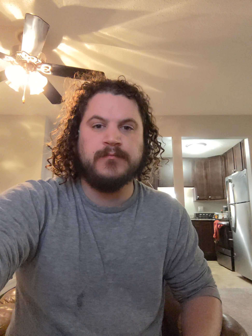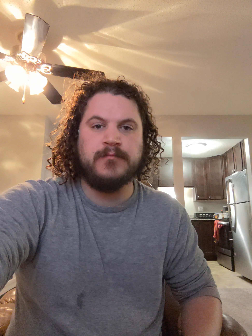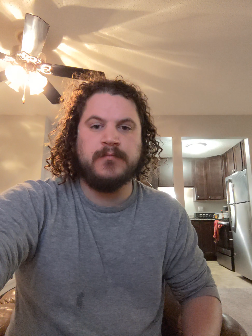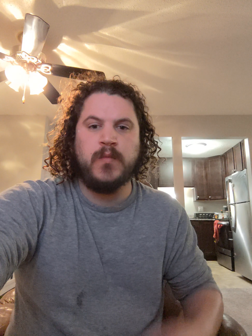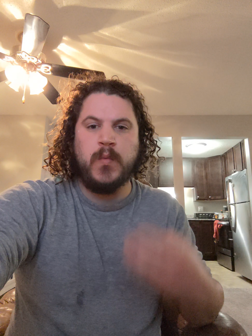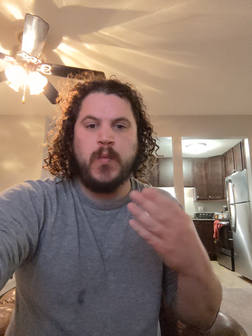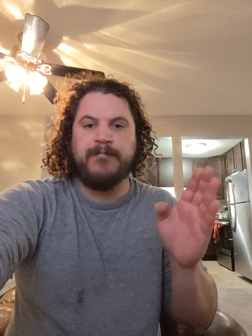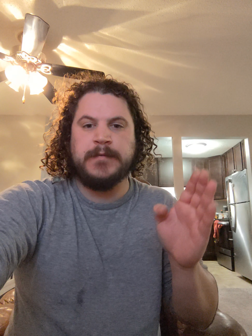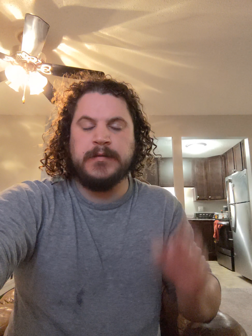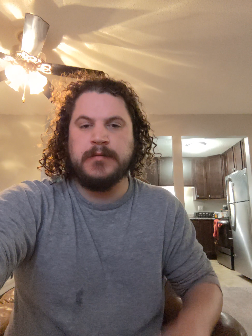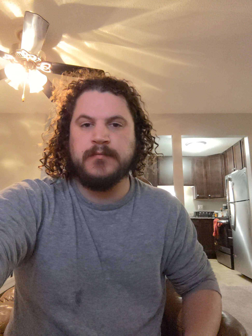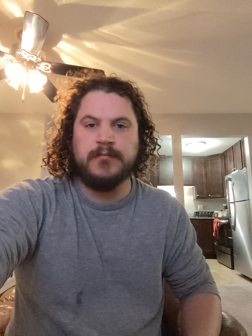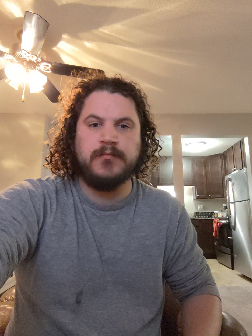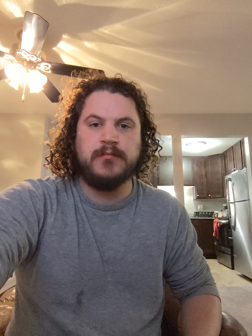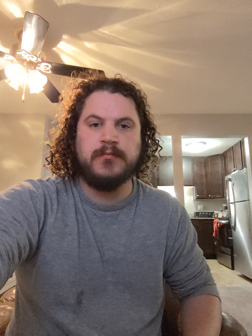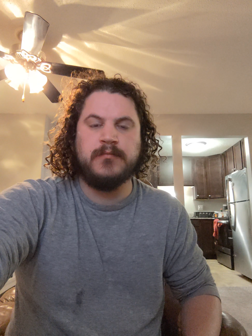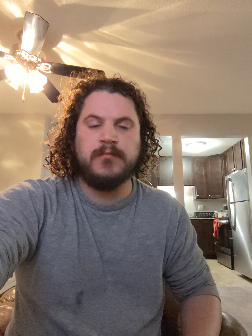open